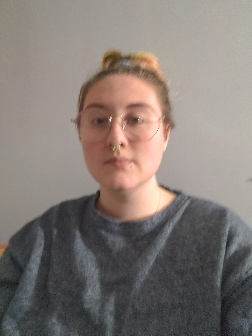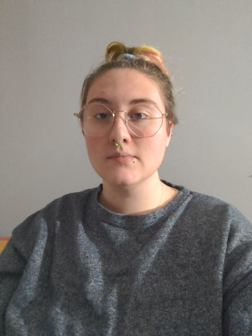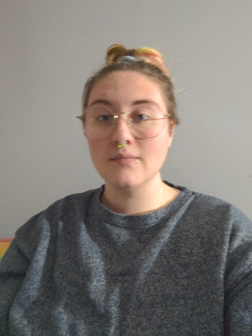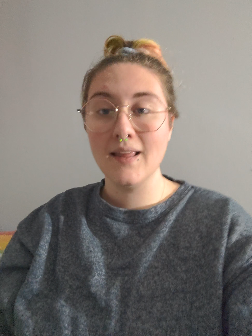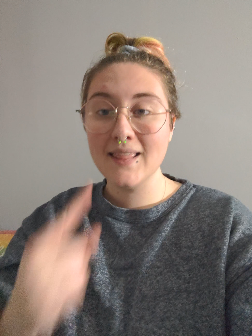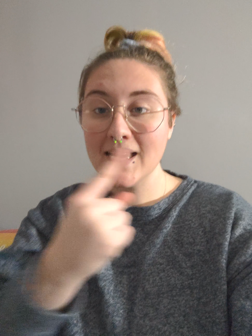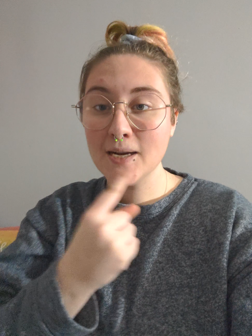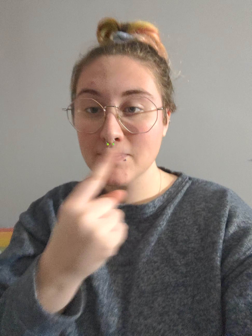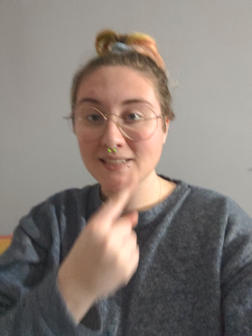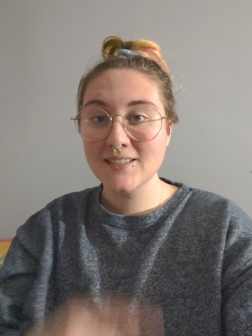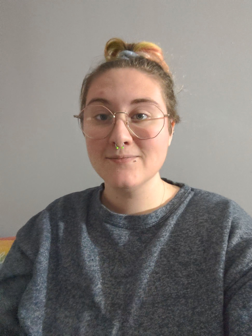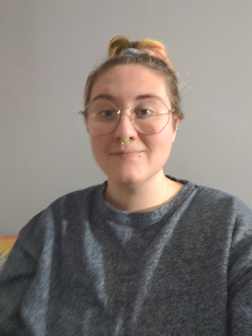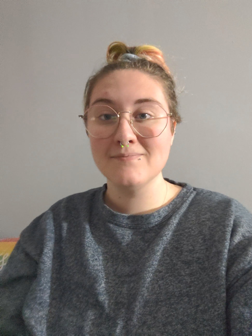lips